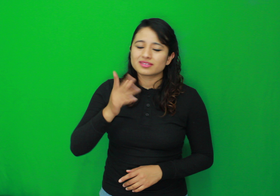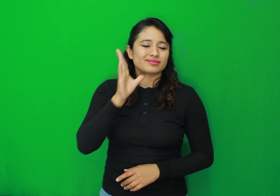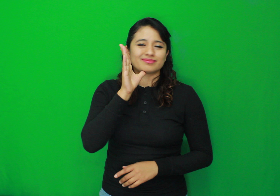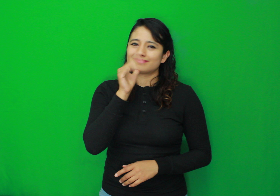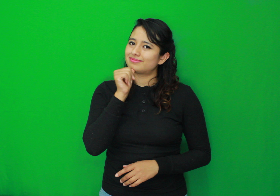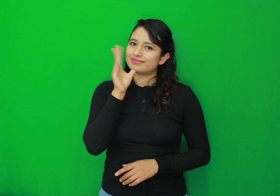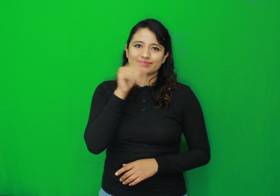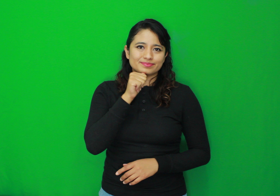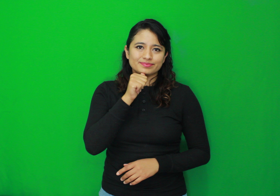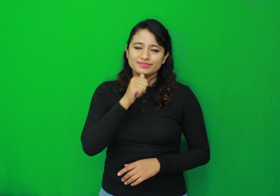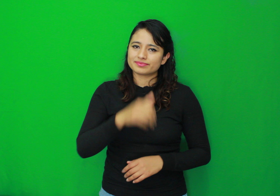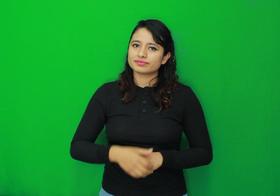no poder